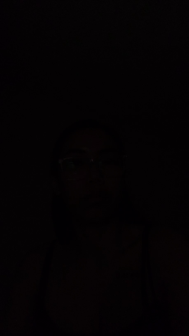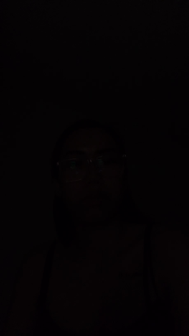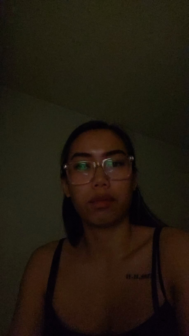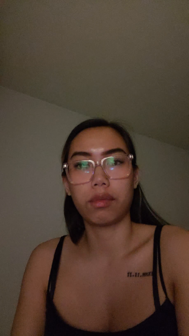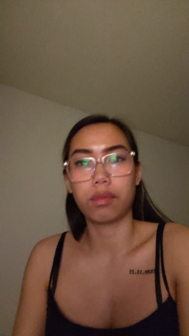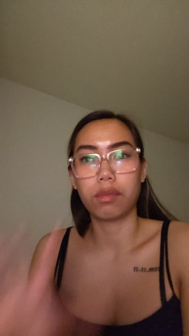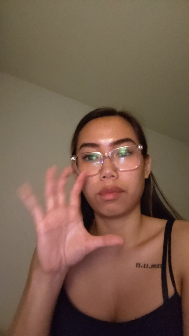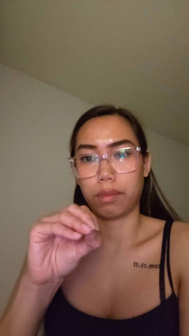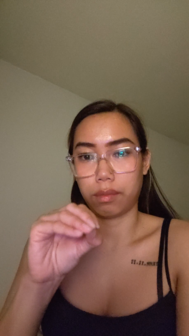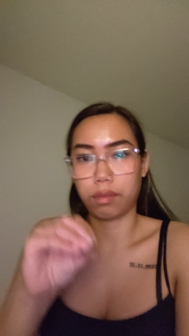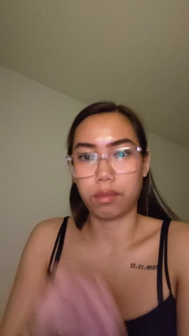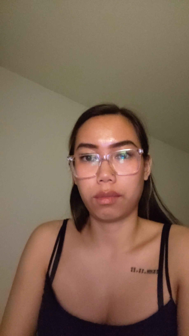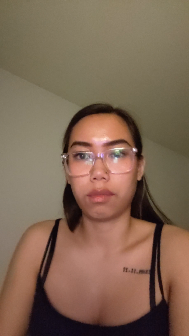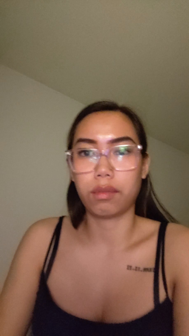bite